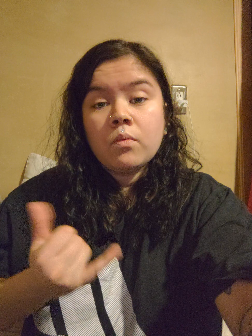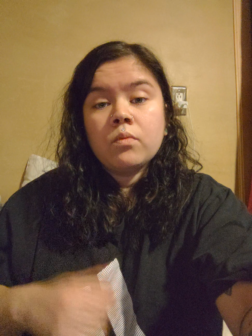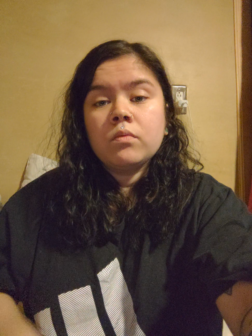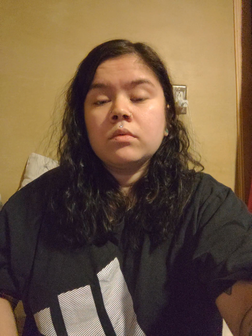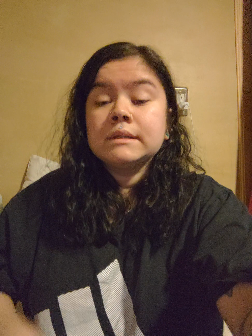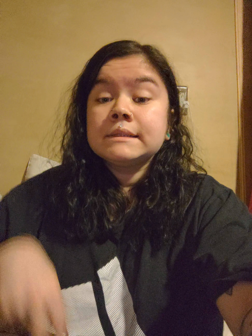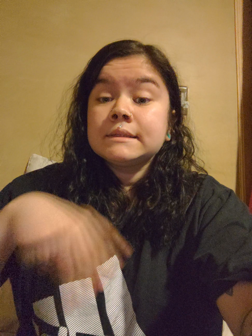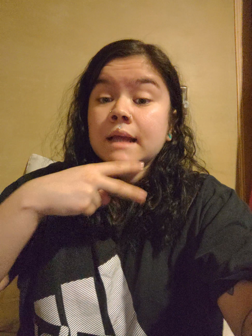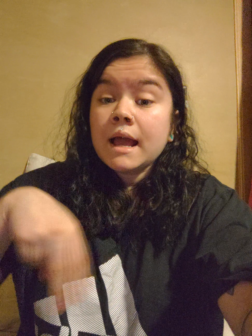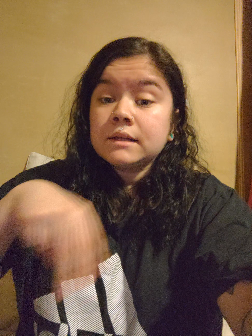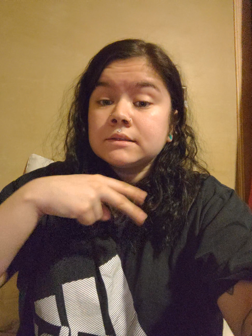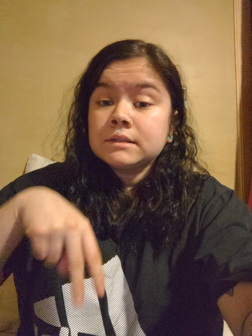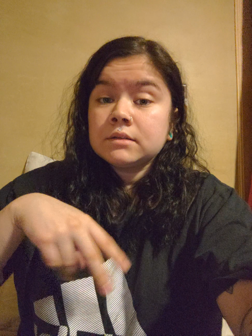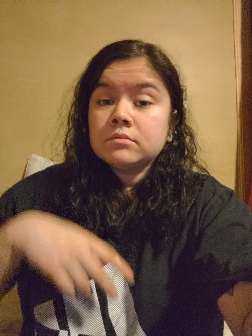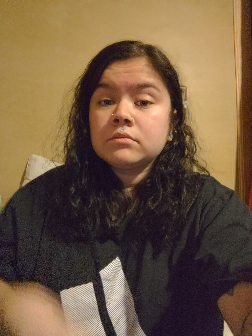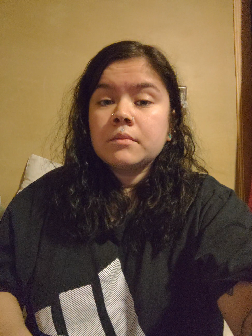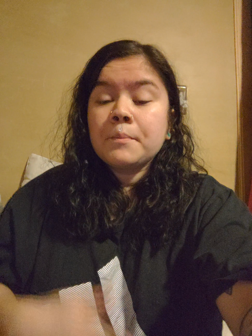dance